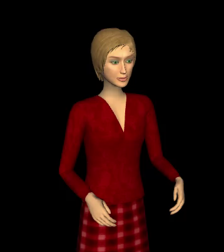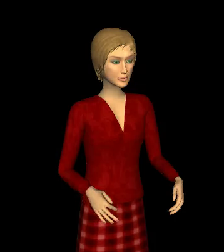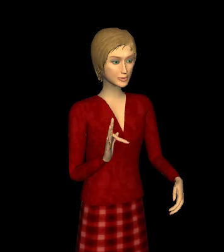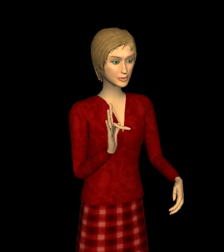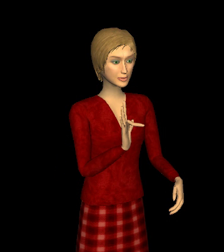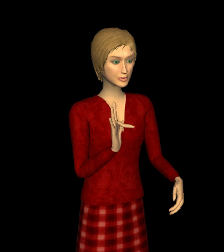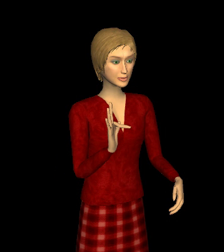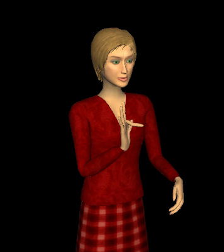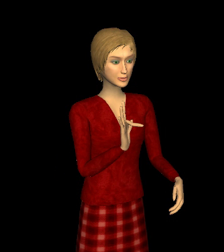أخ